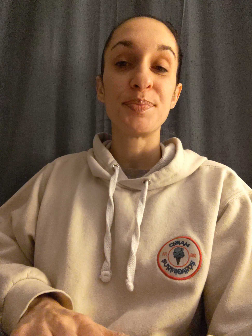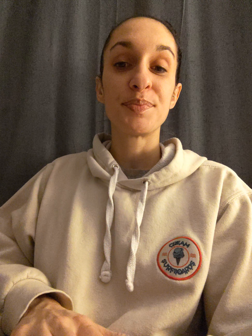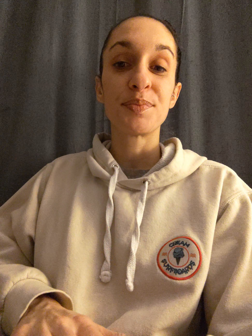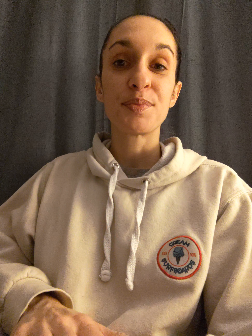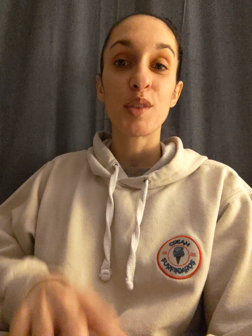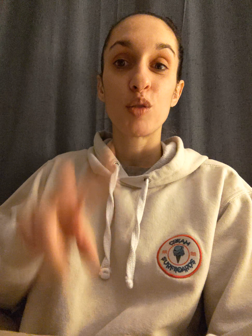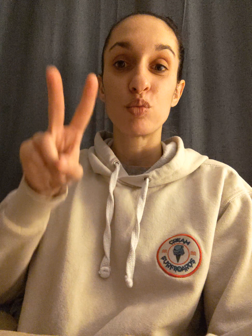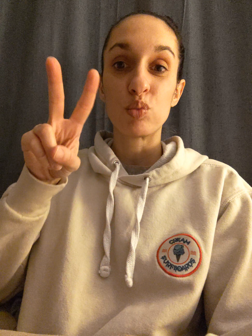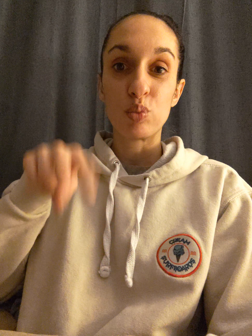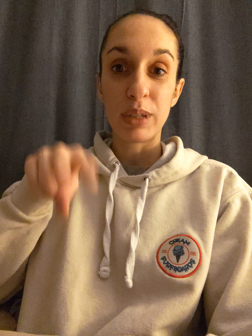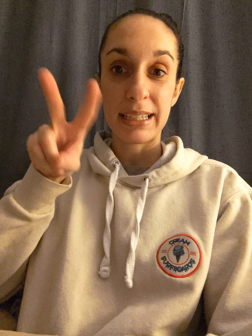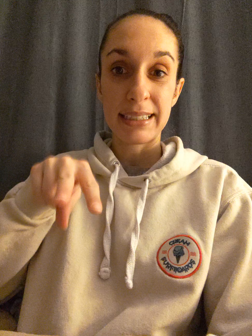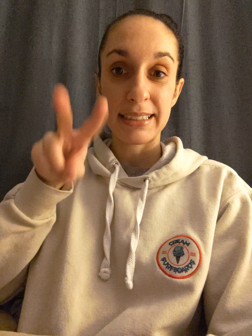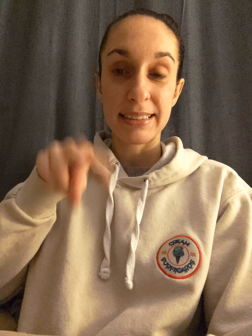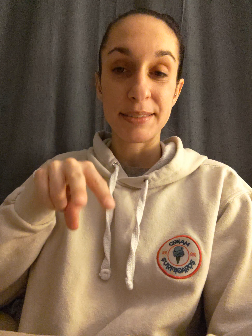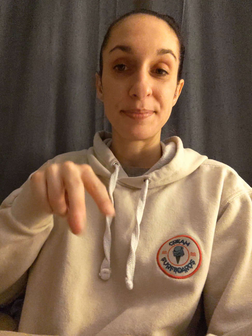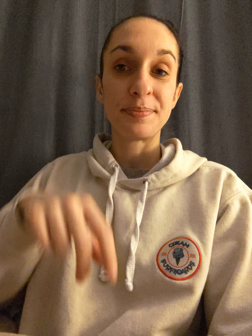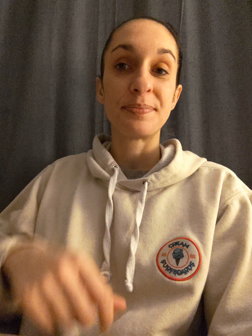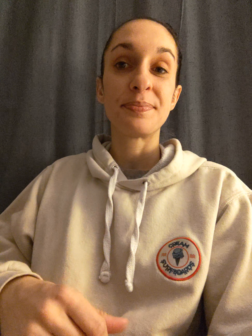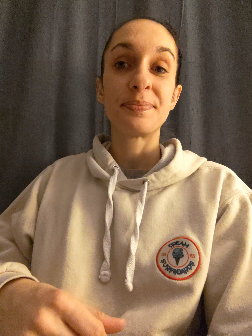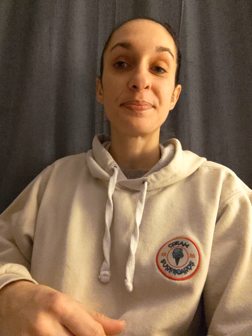read